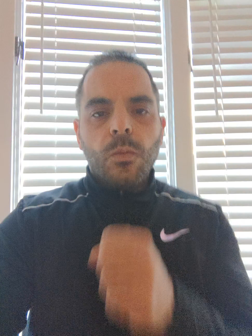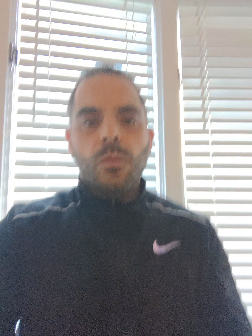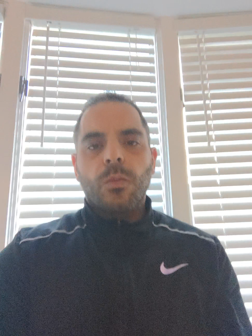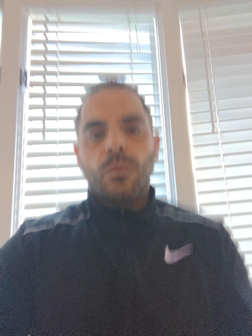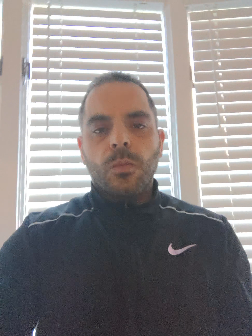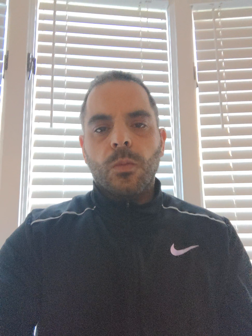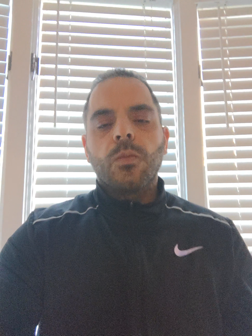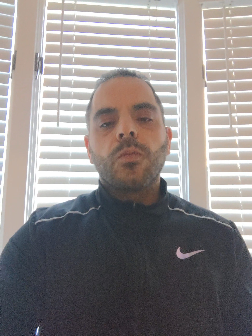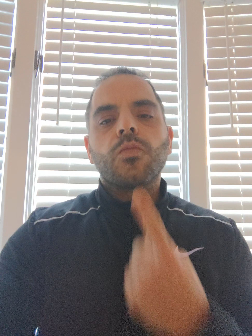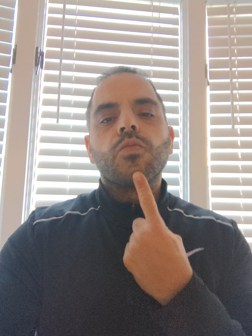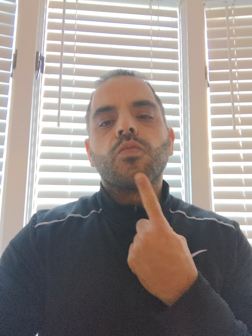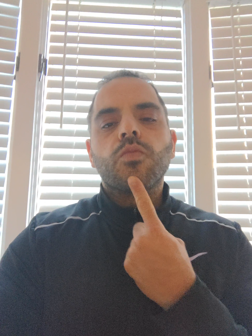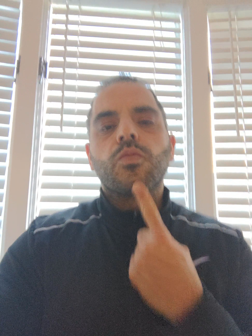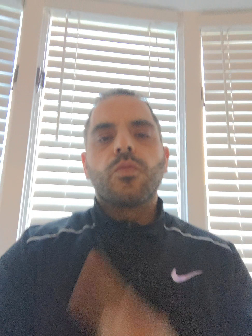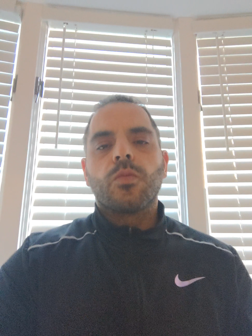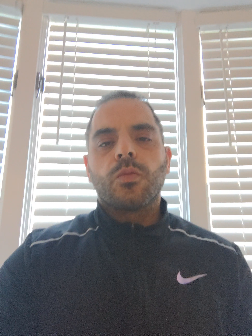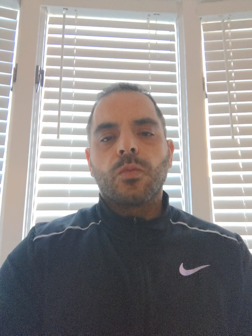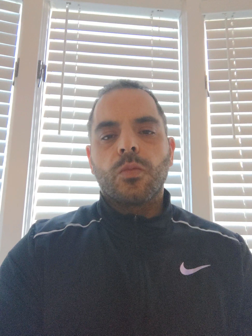chin